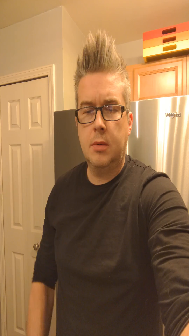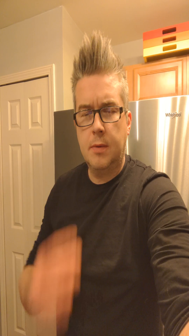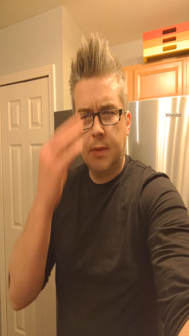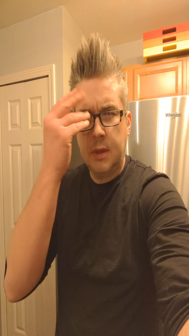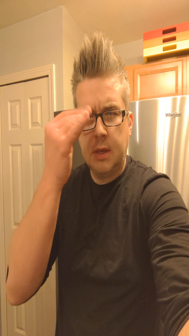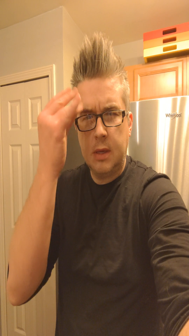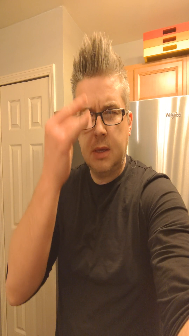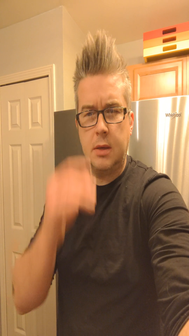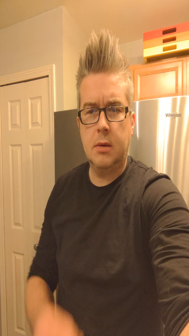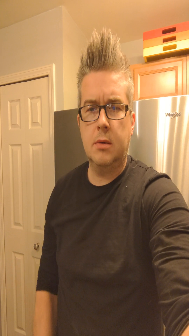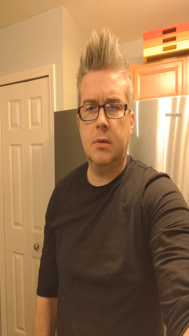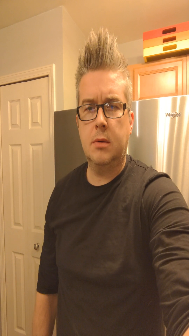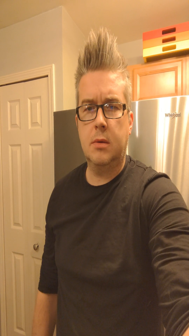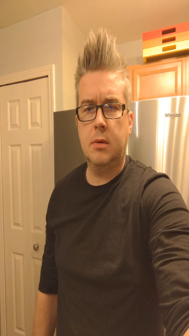think